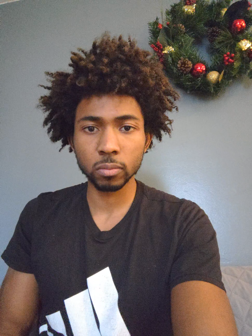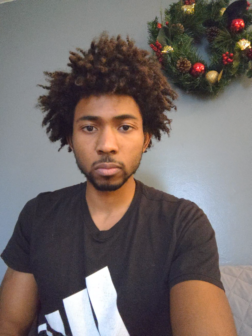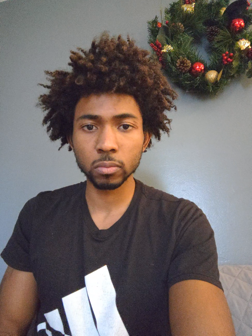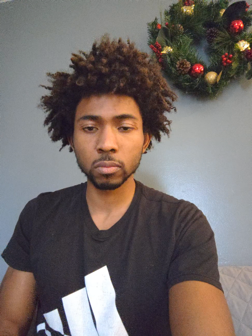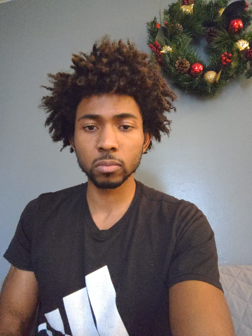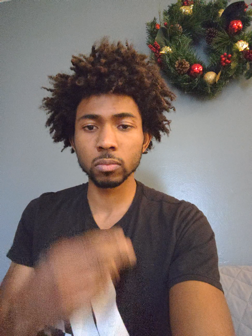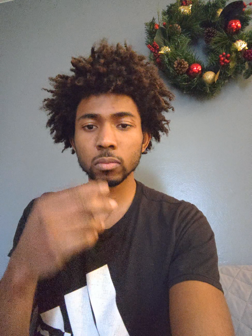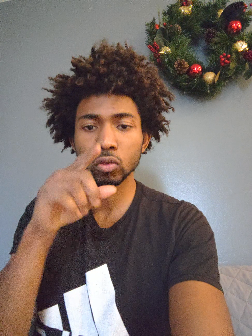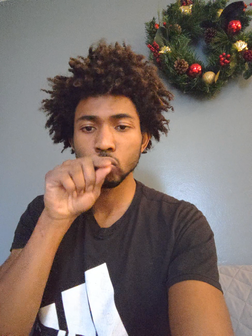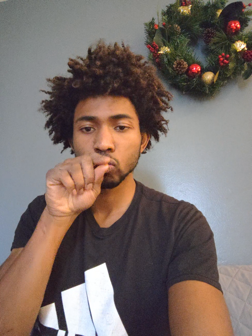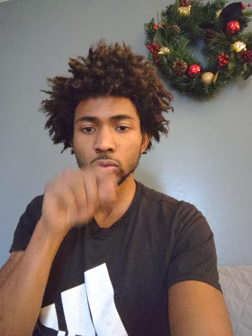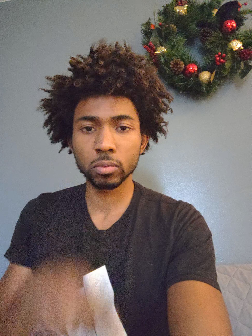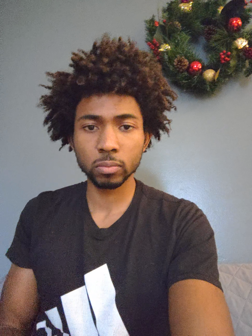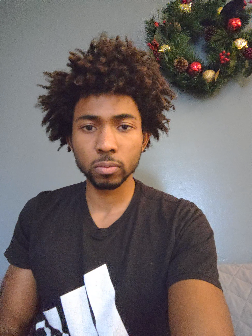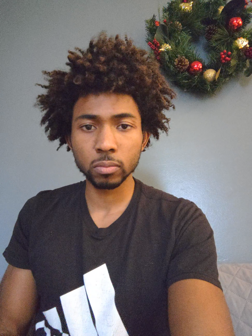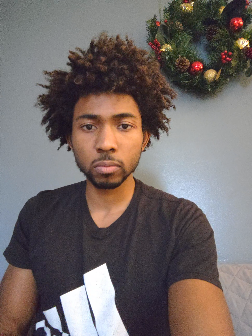hen